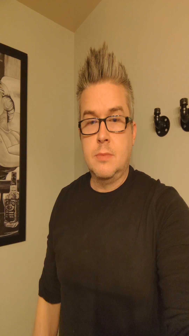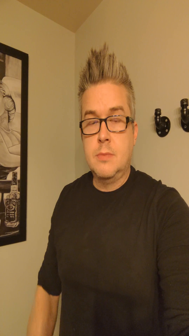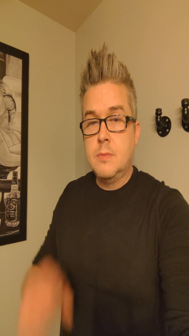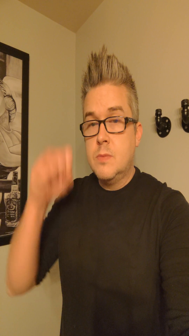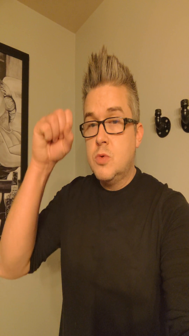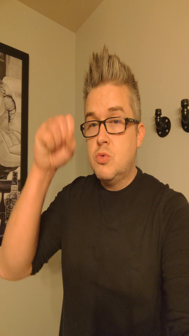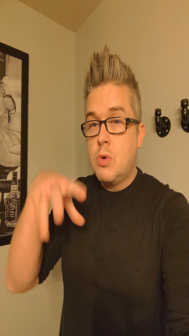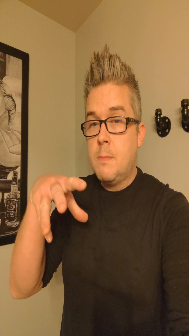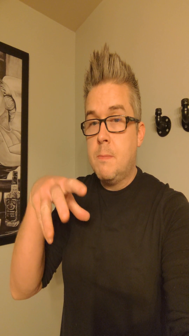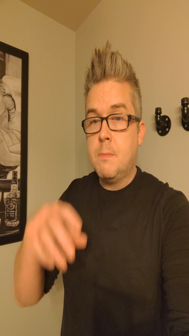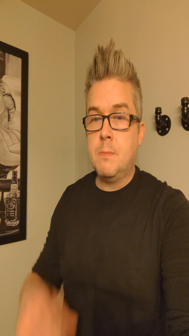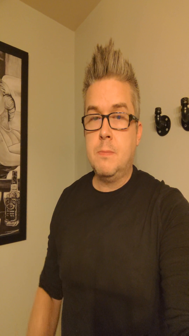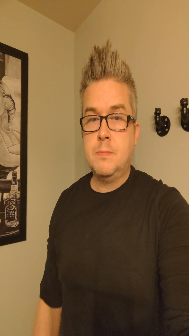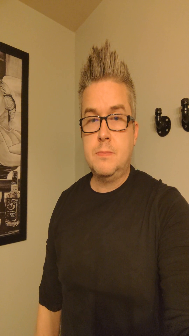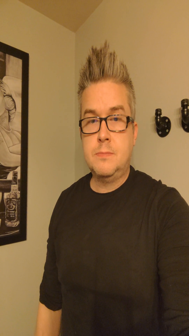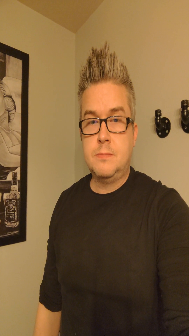drop